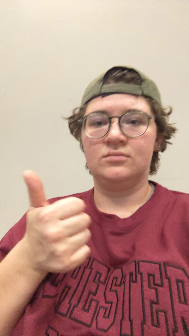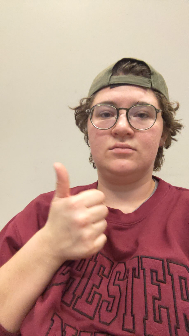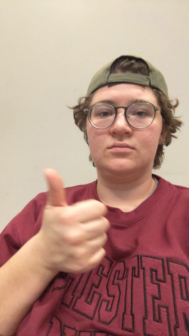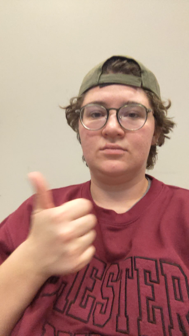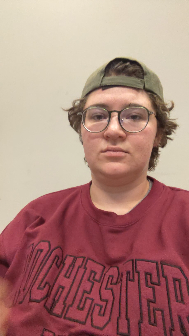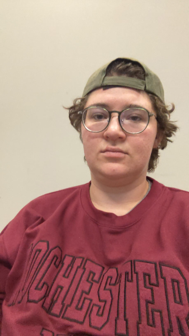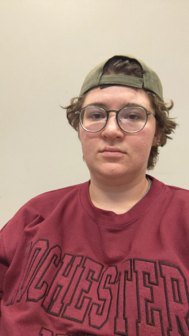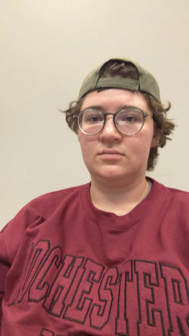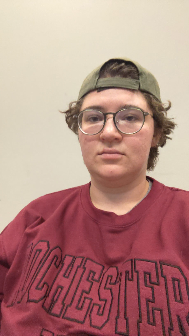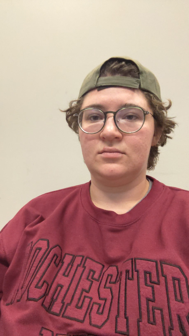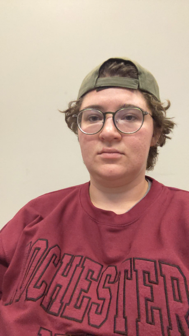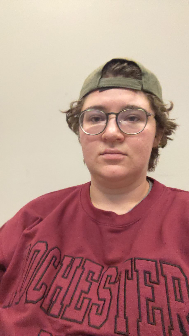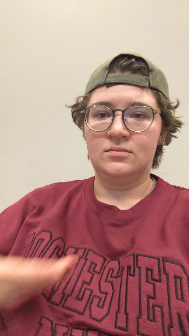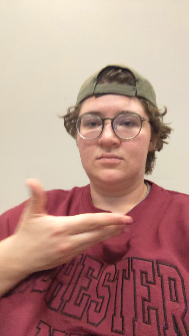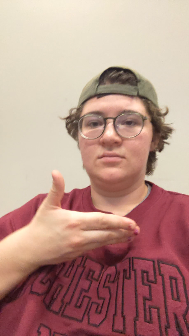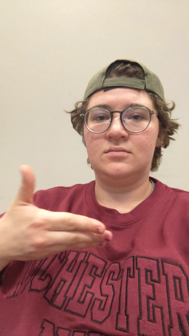baby